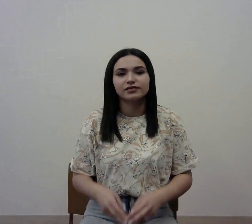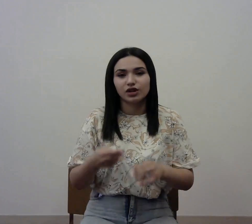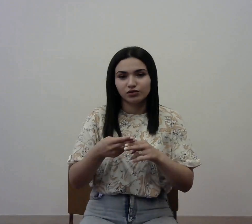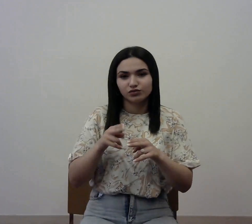bu